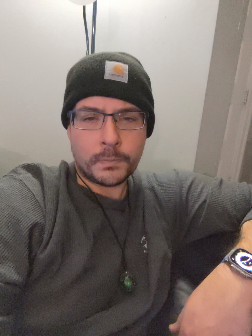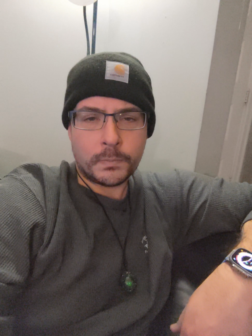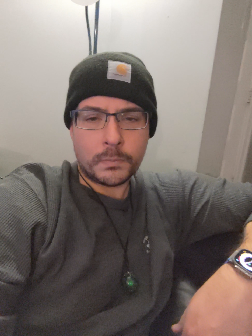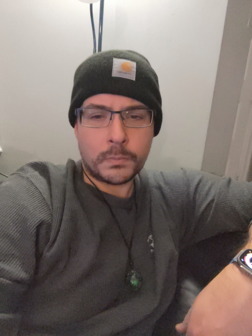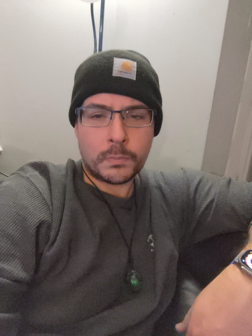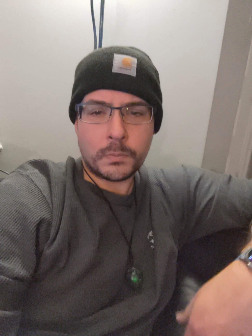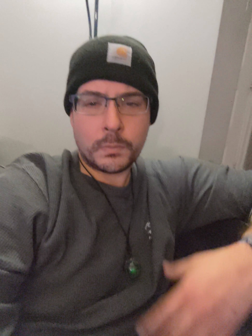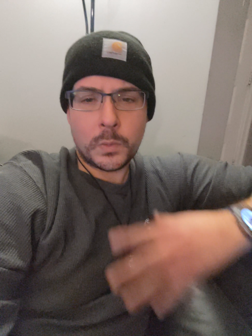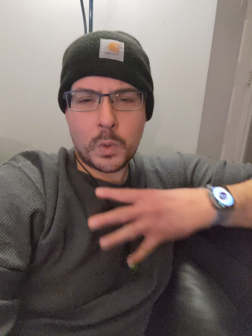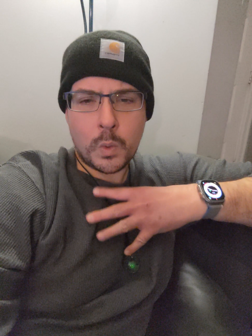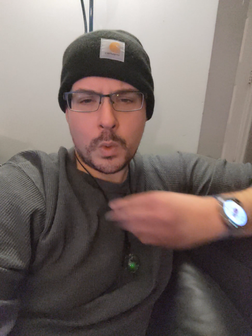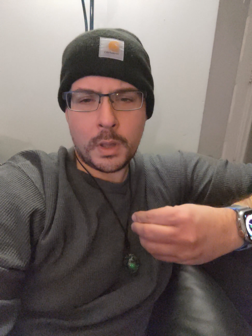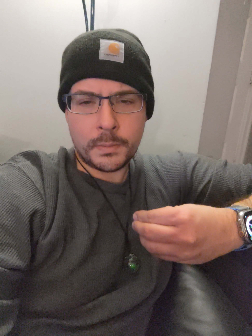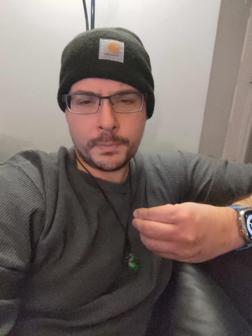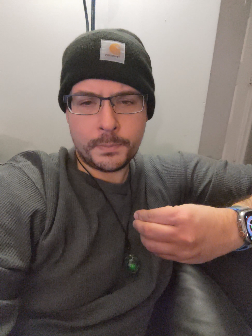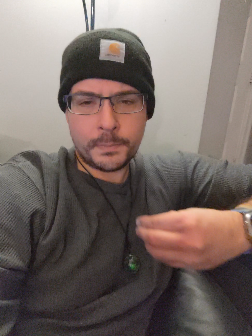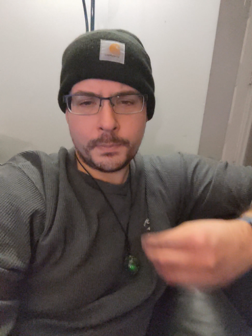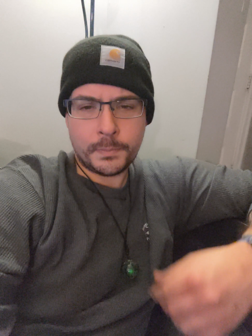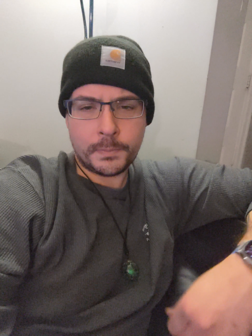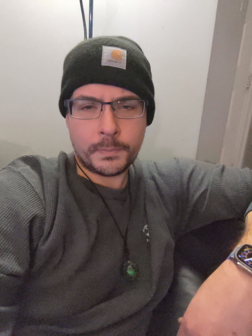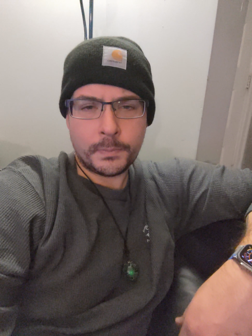white